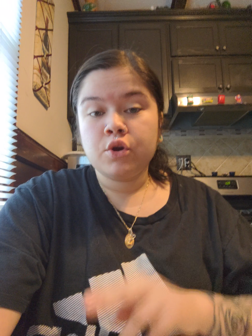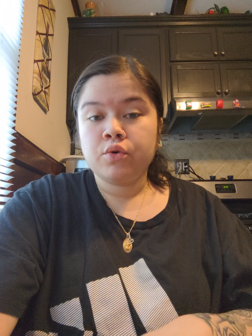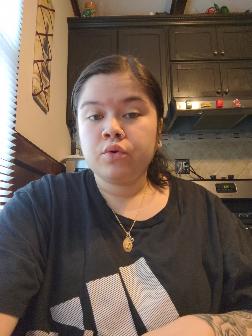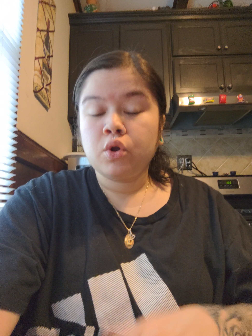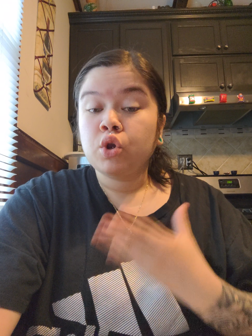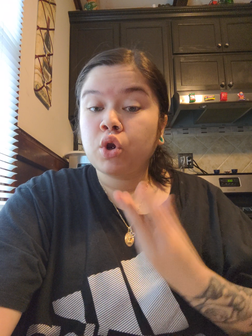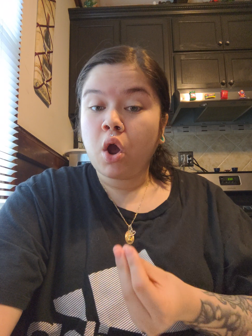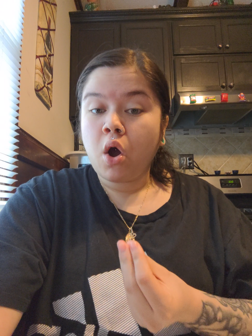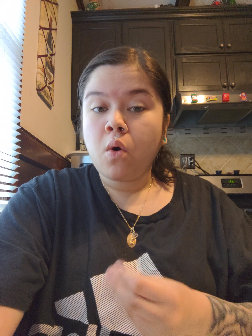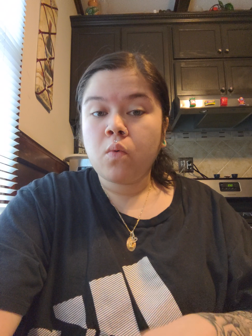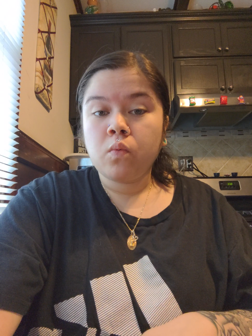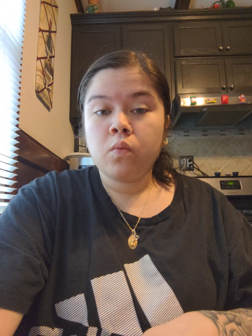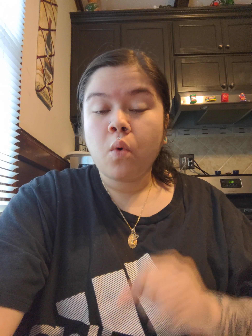go